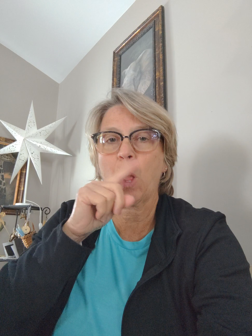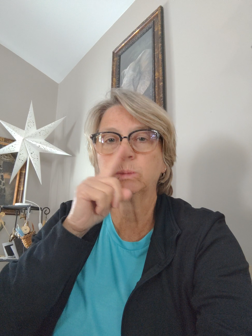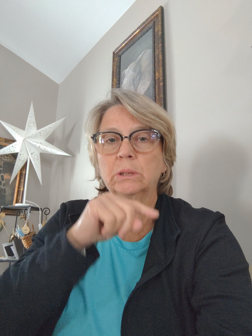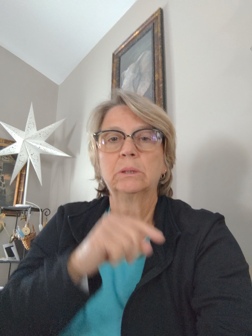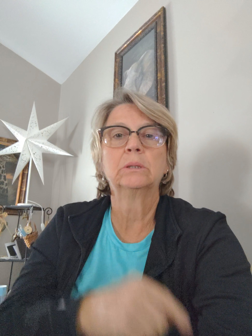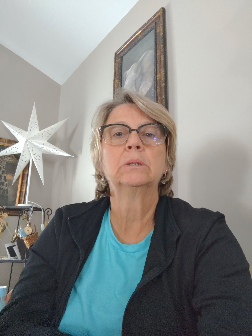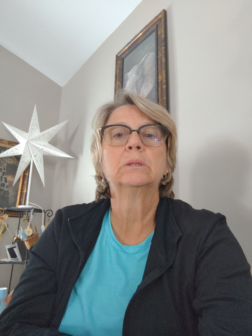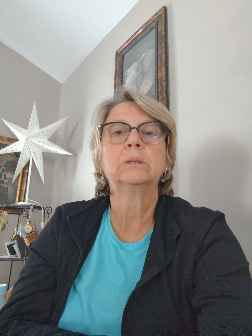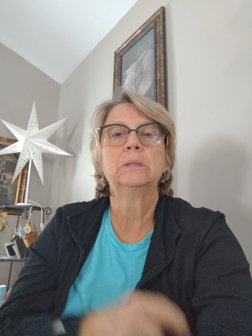mouse